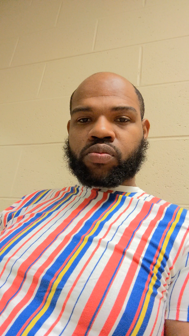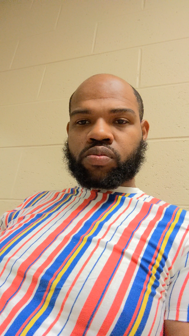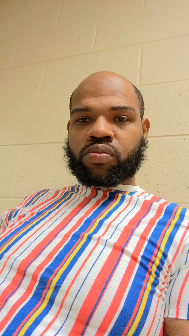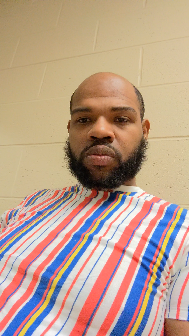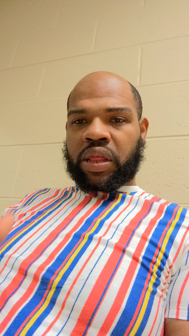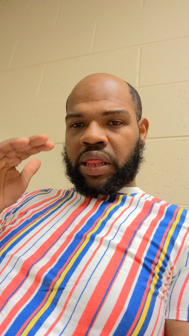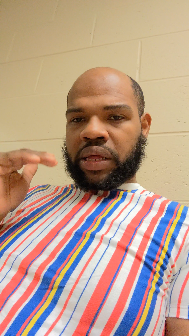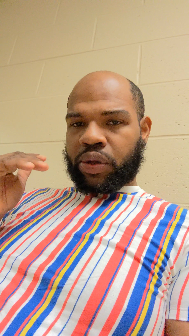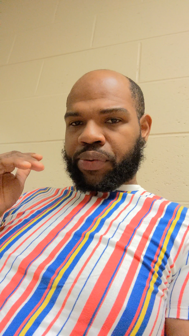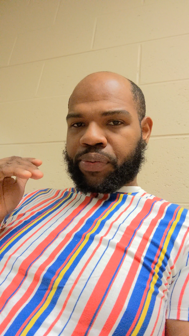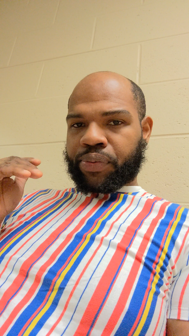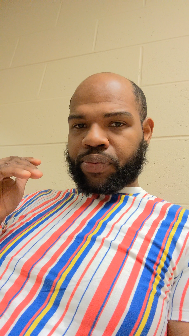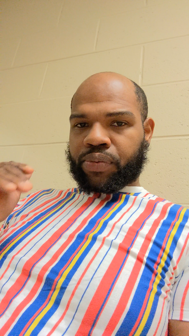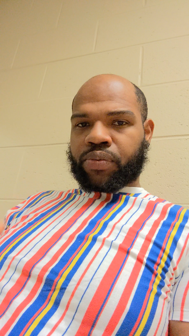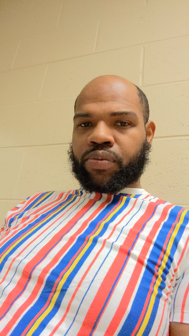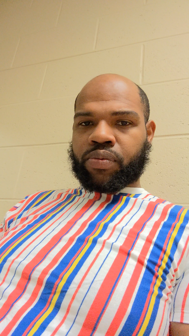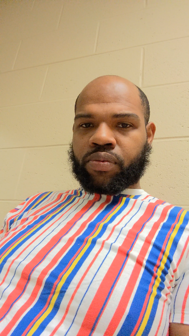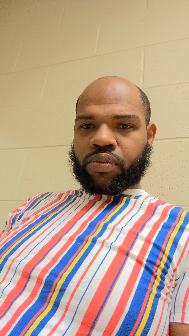little